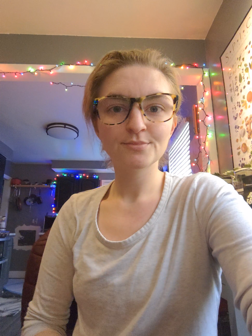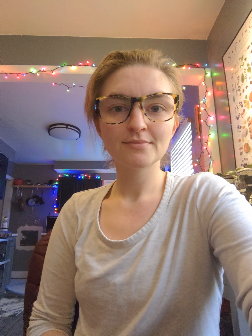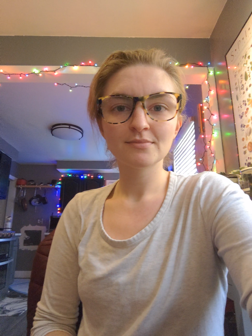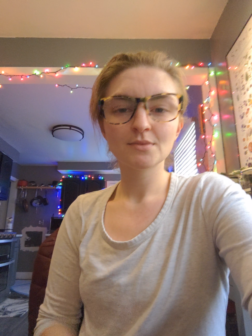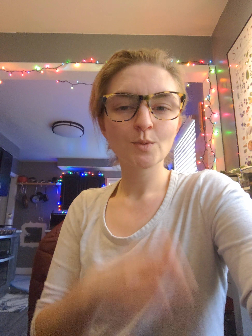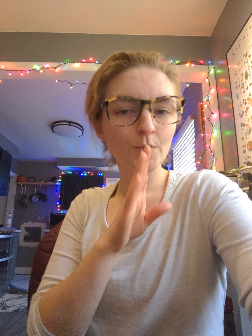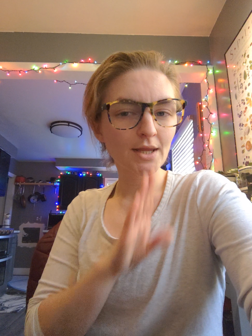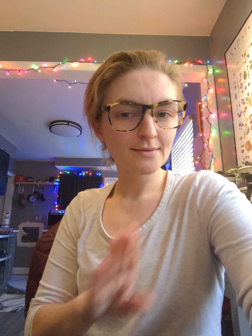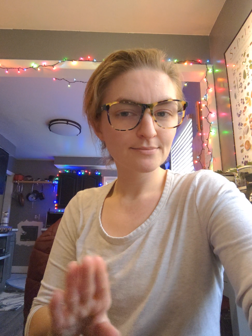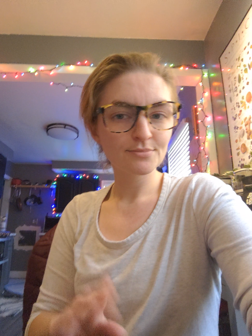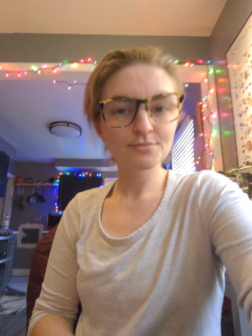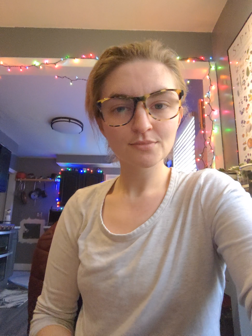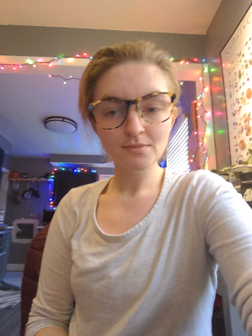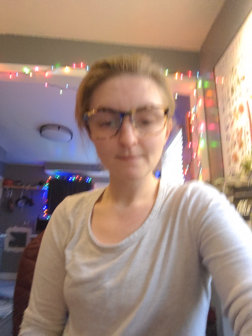quiet